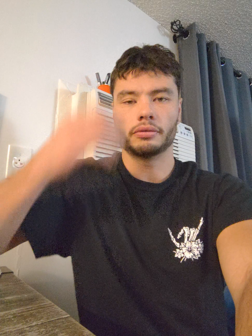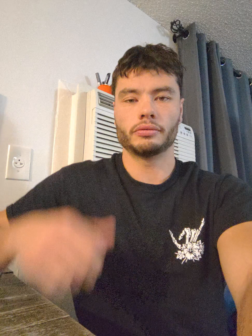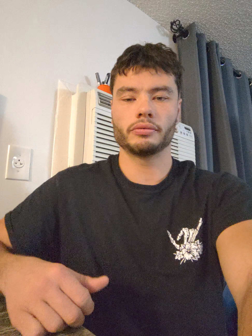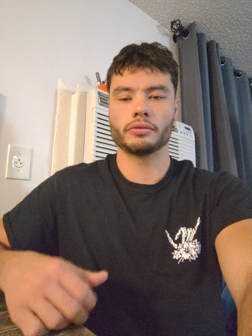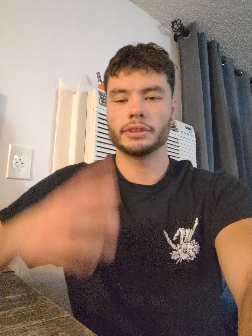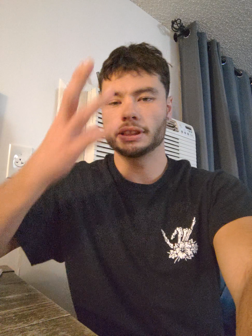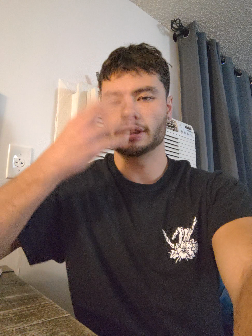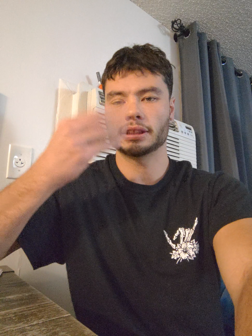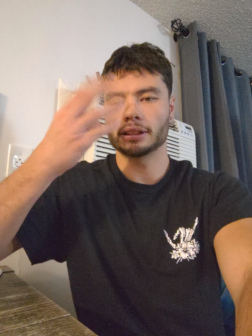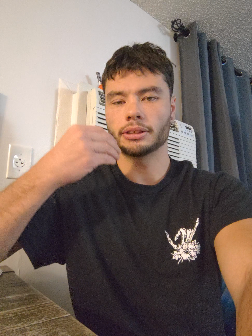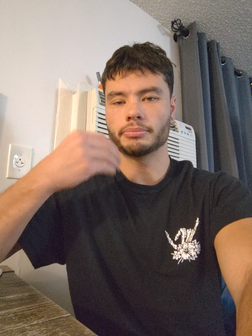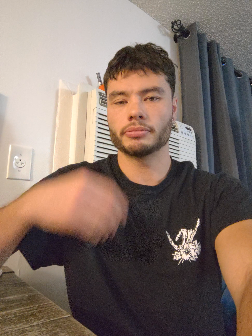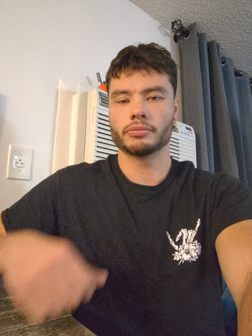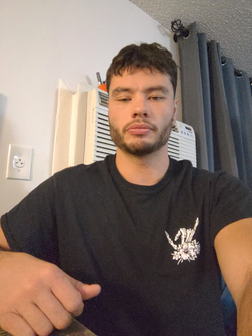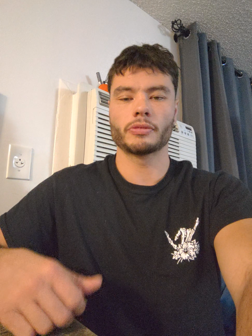sleepy